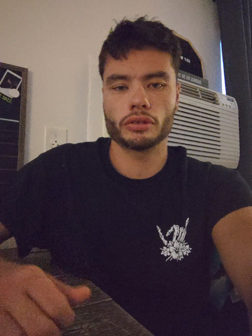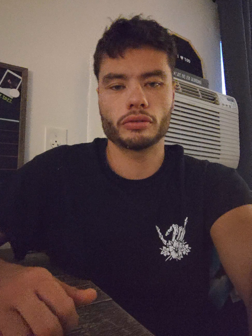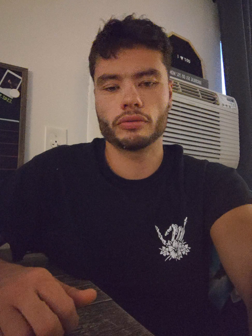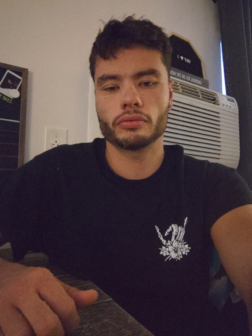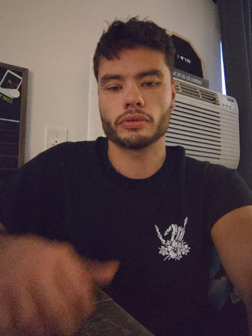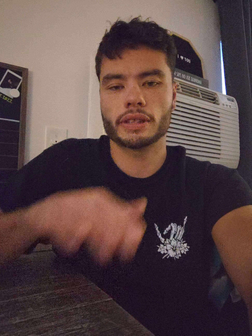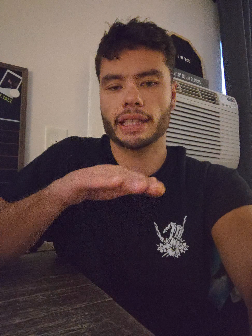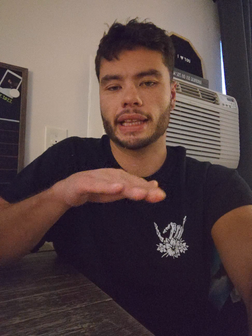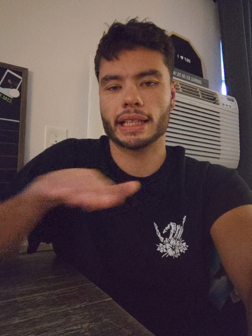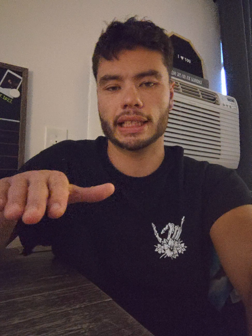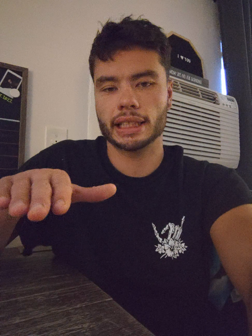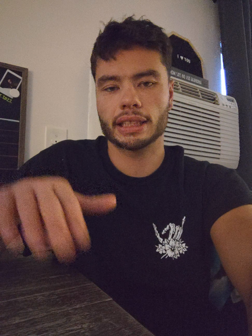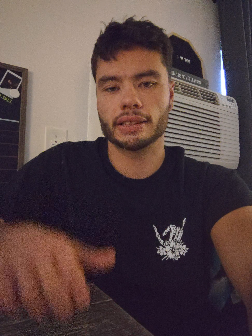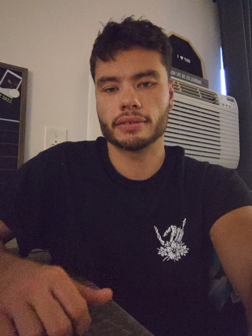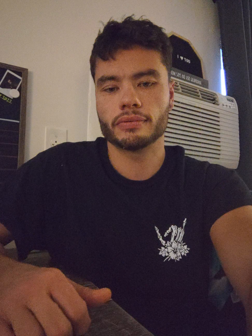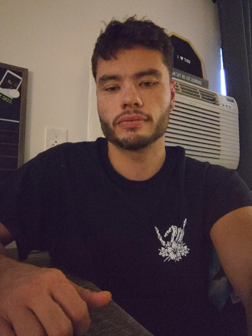clean